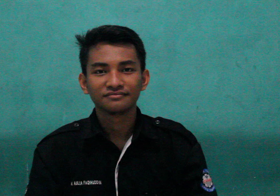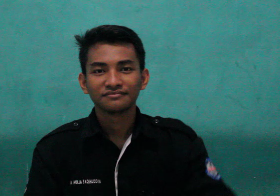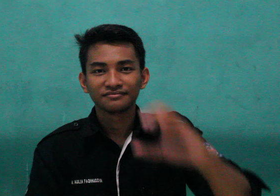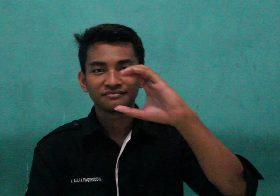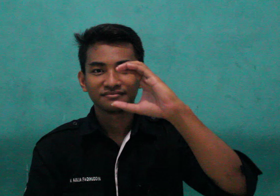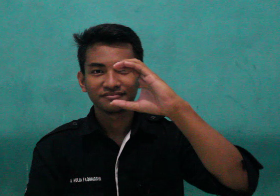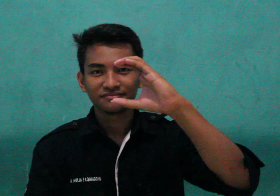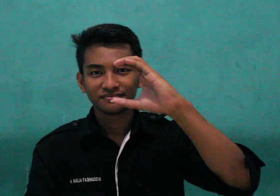C